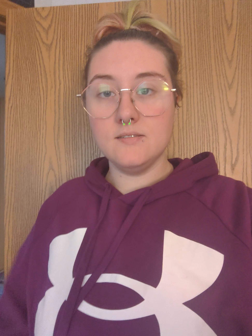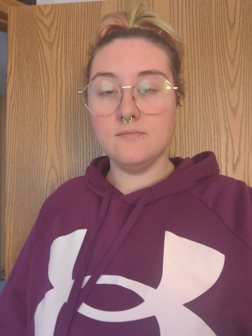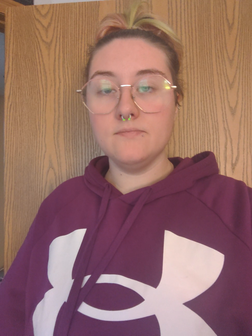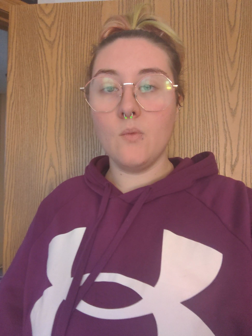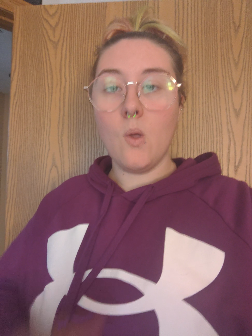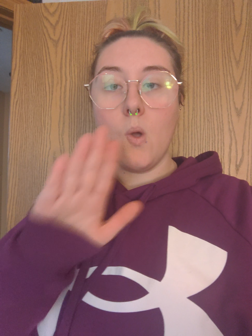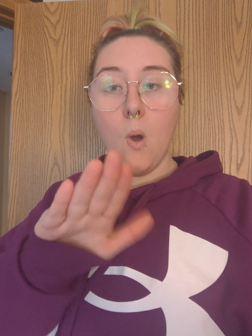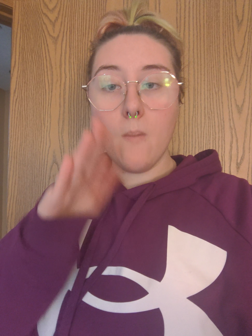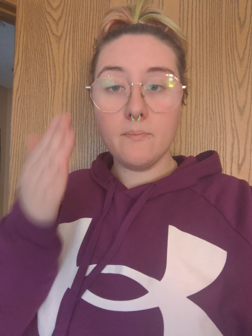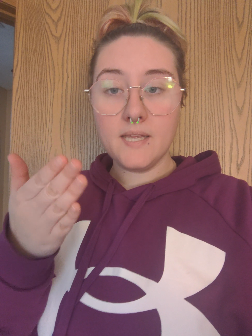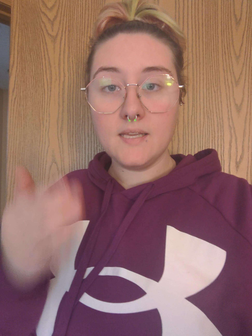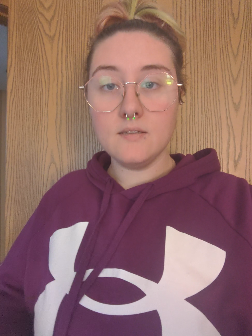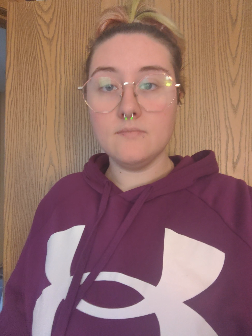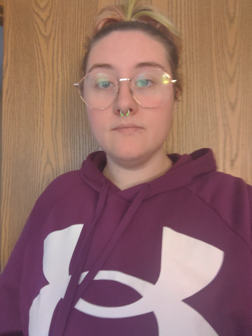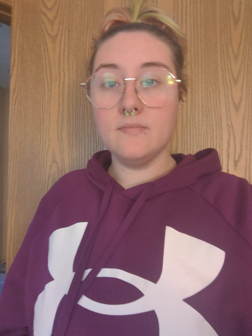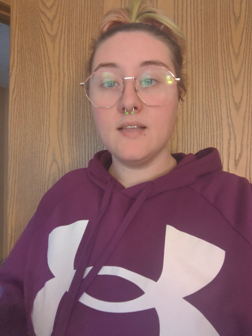open